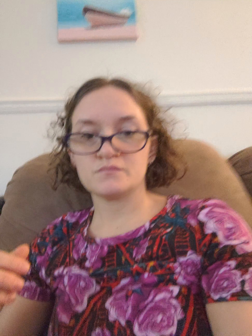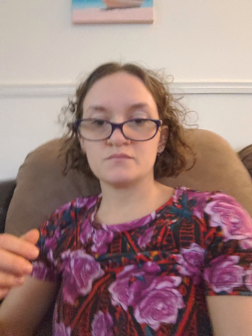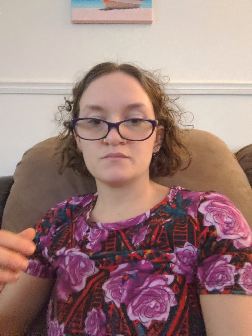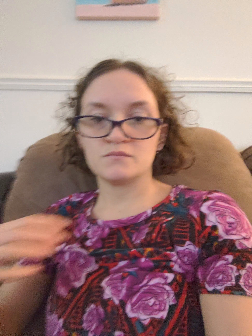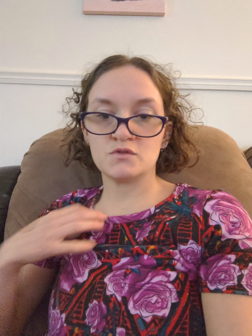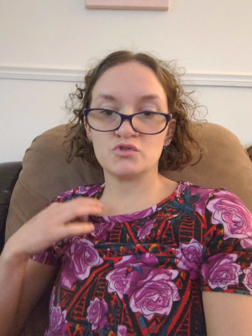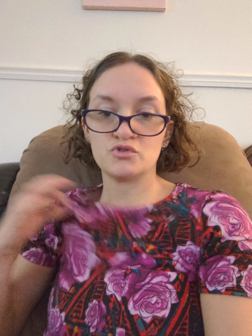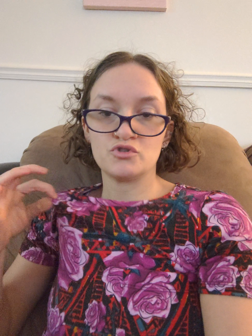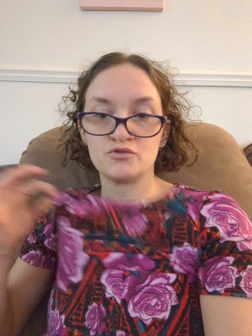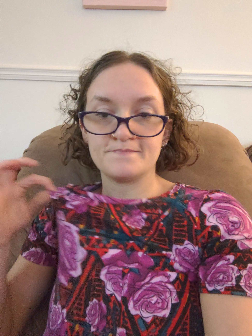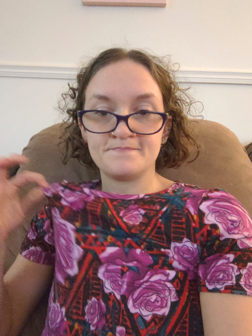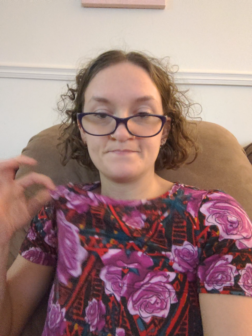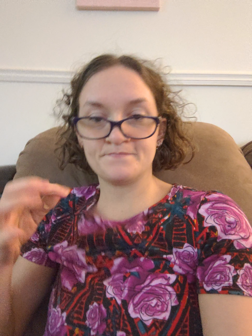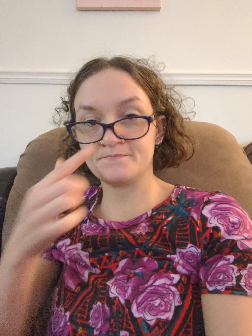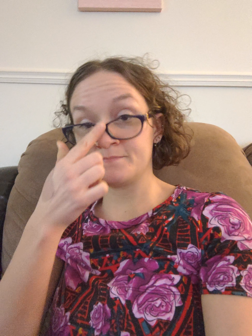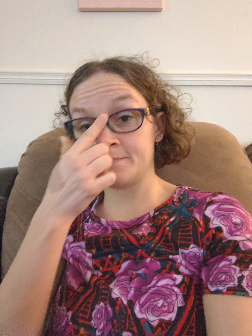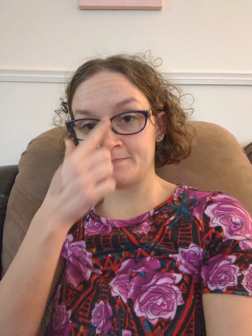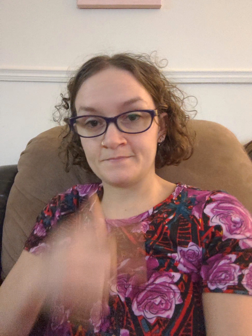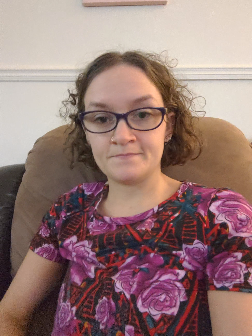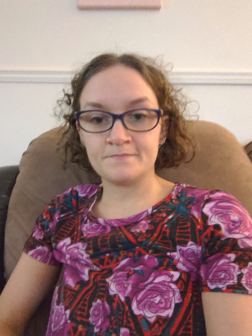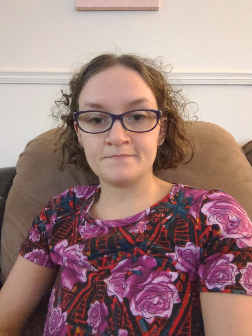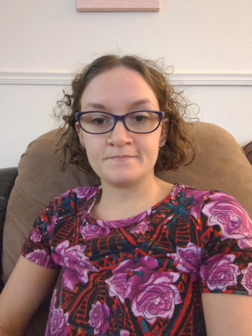shirt